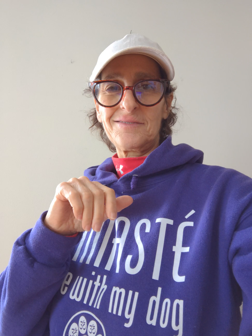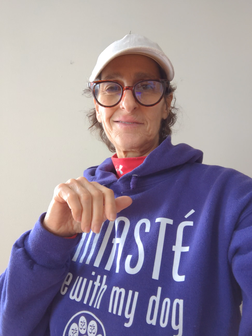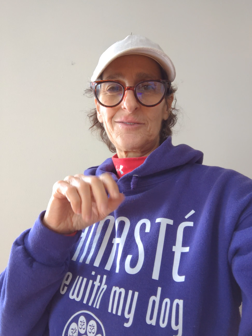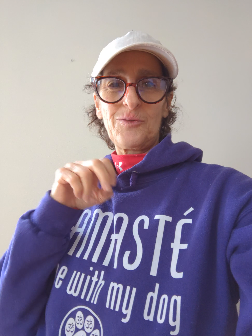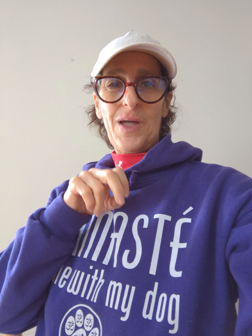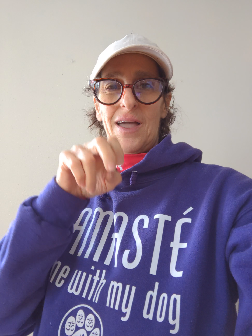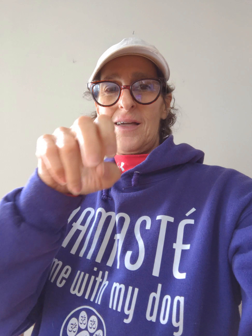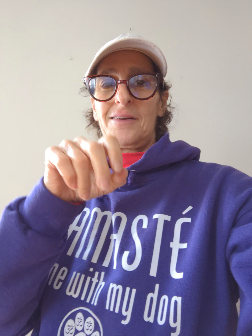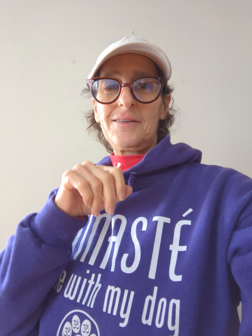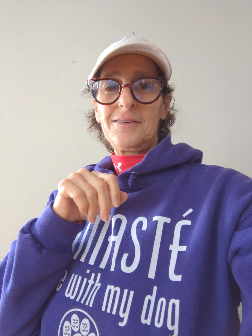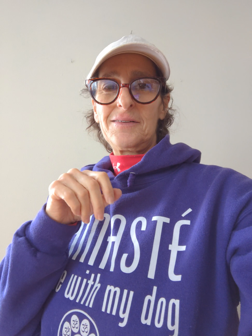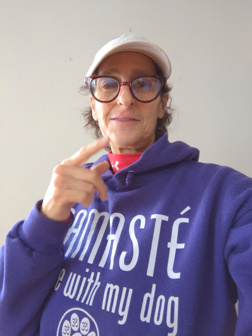ride